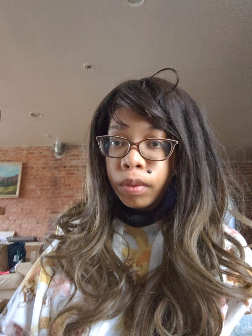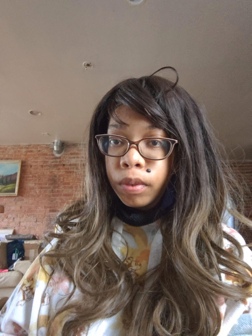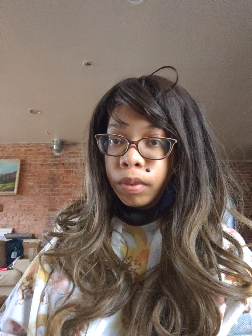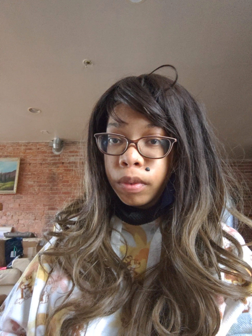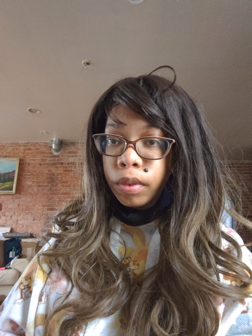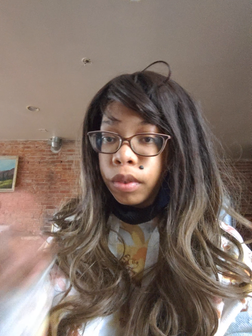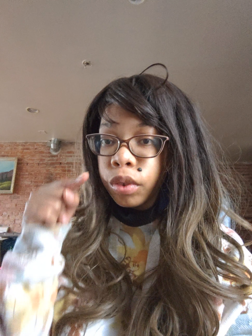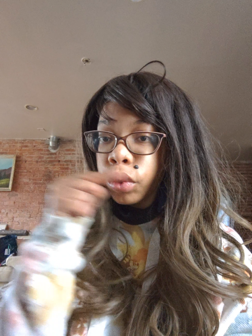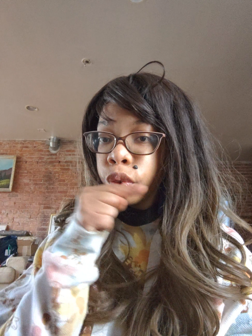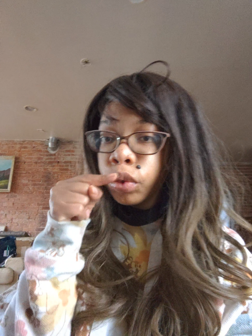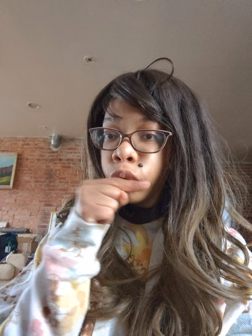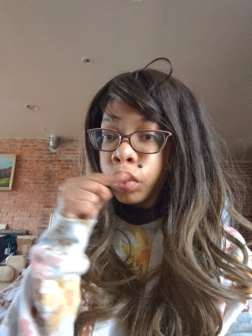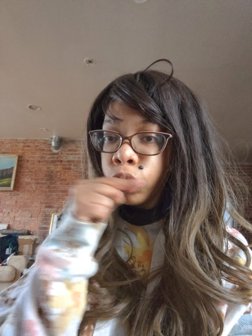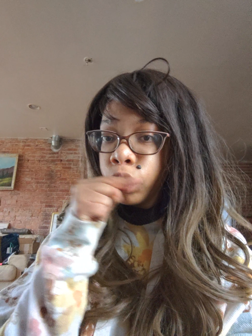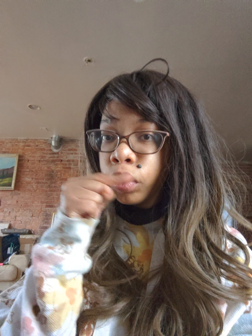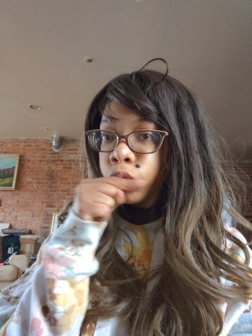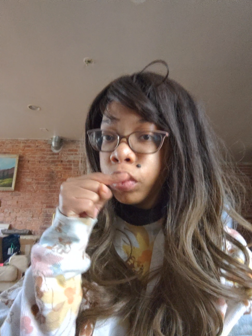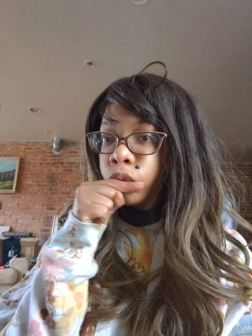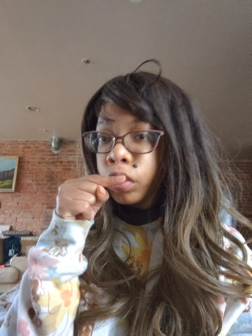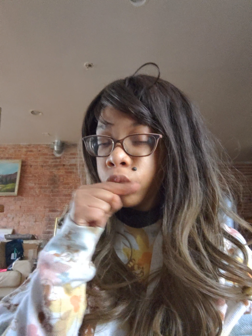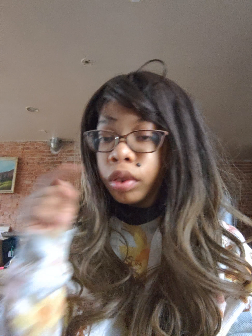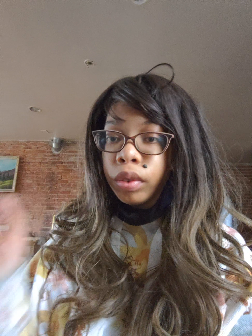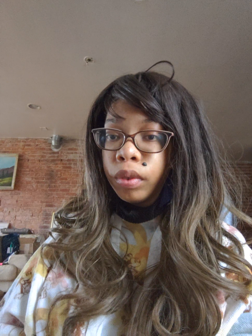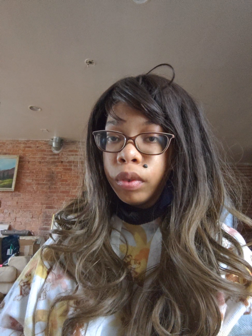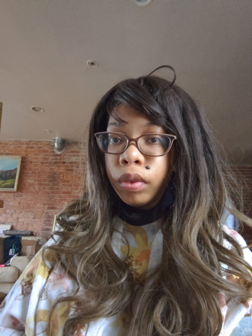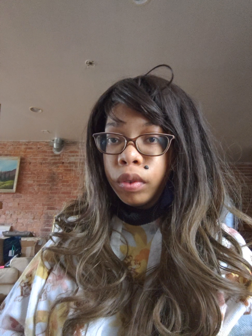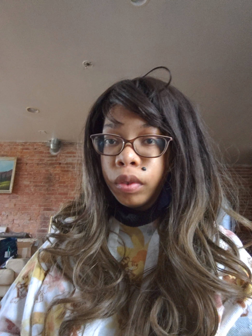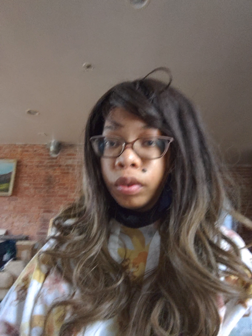toothbrush